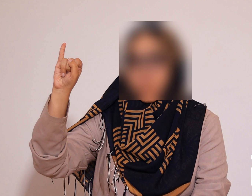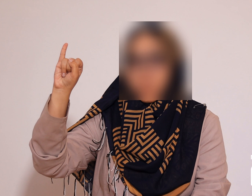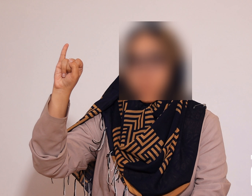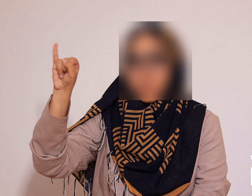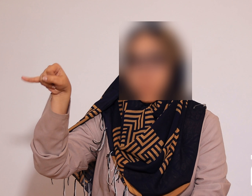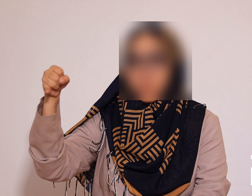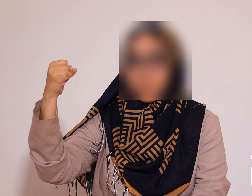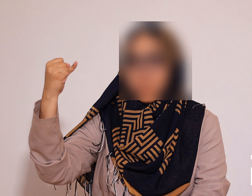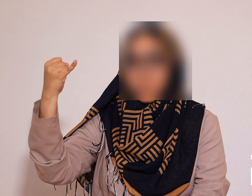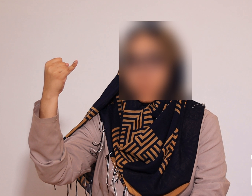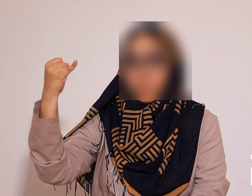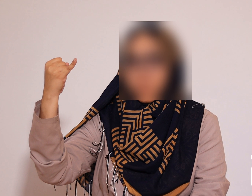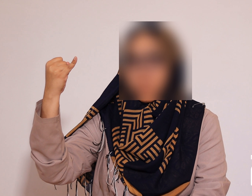ج